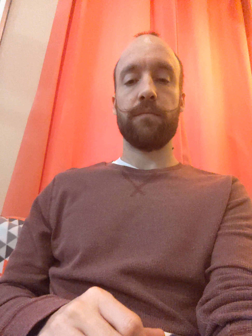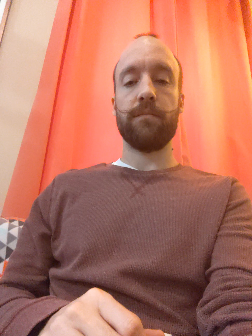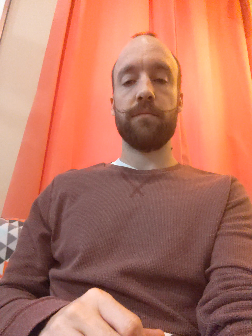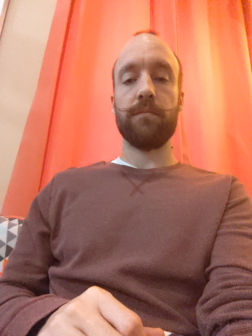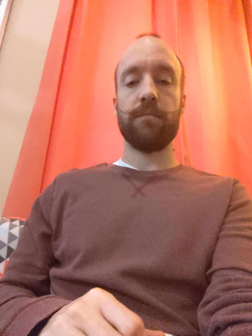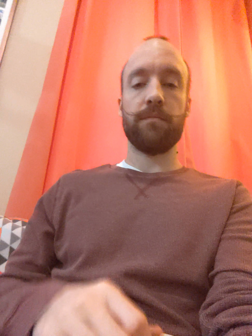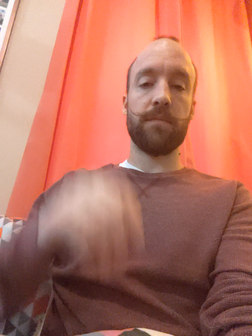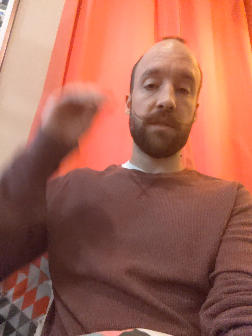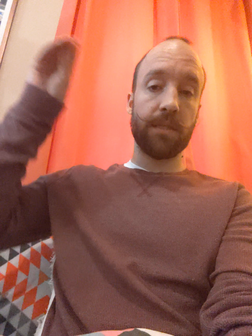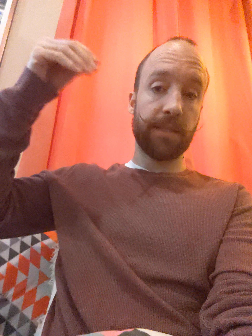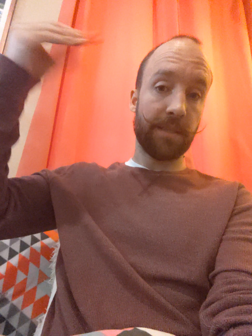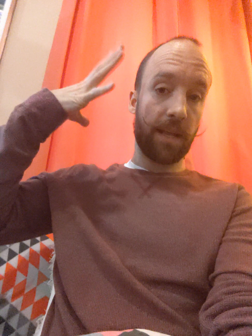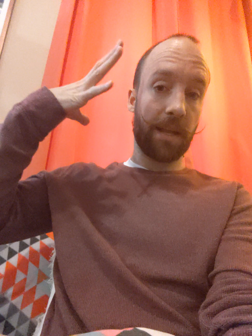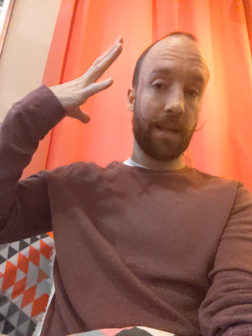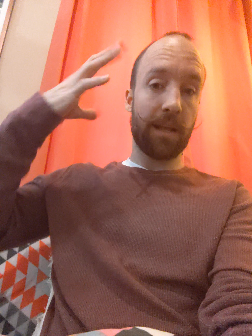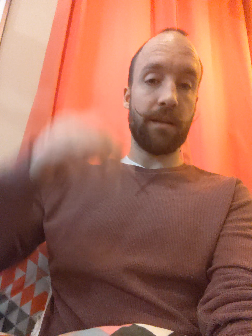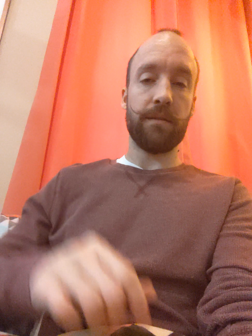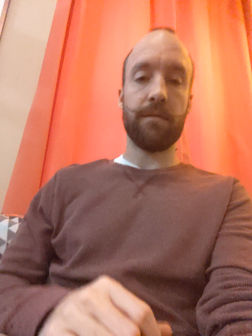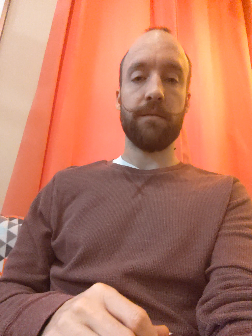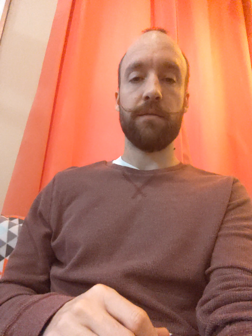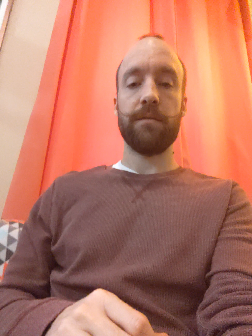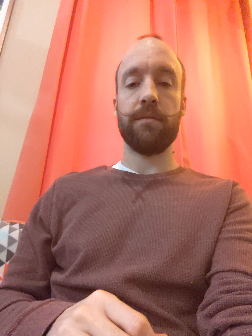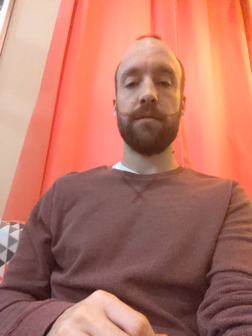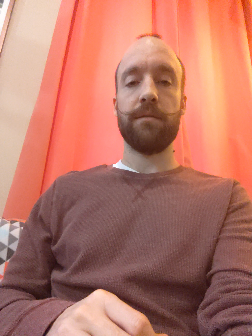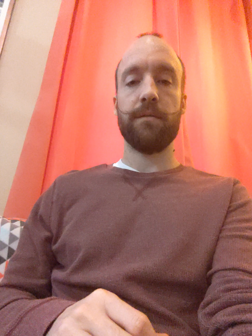sun